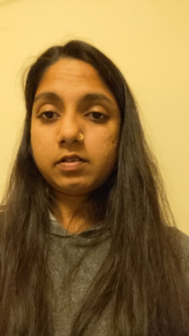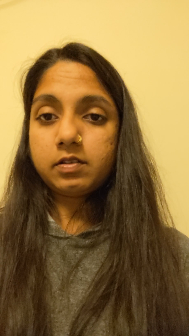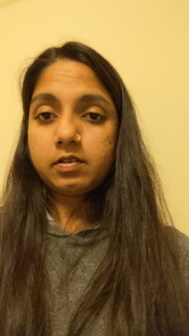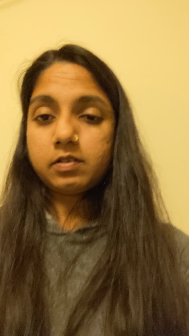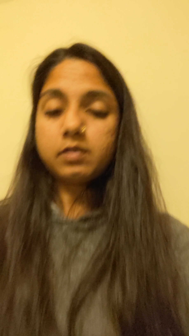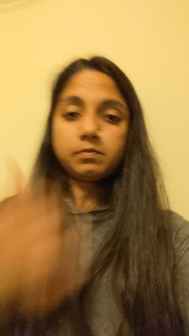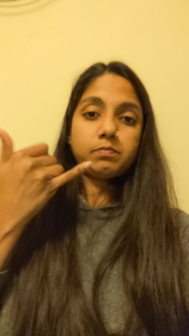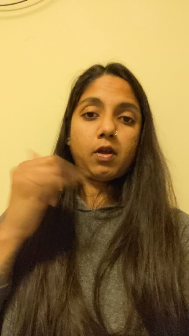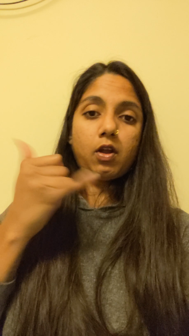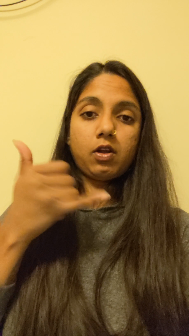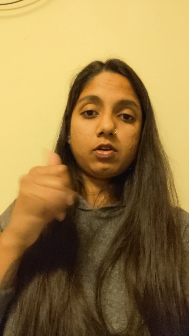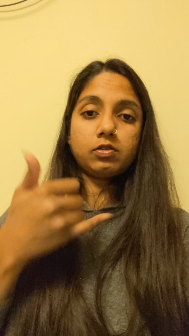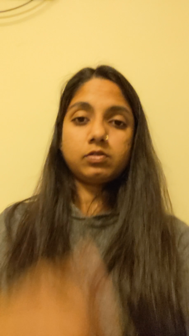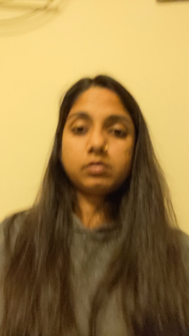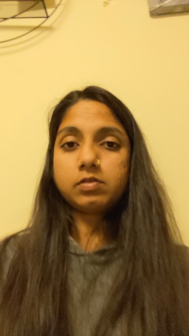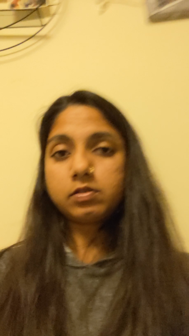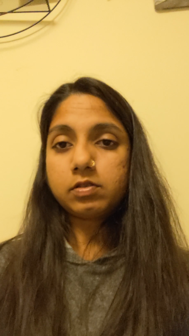party